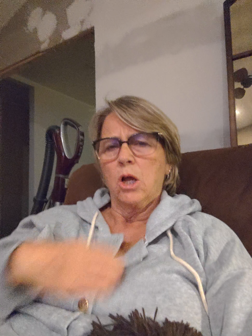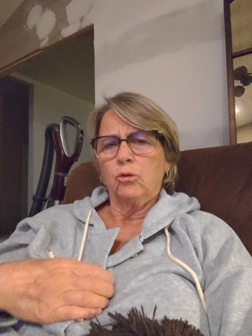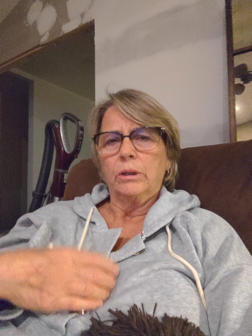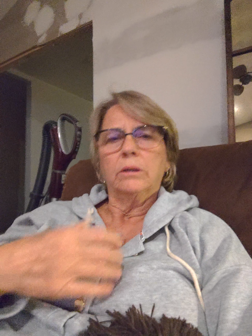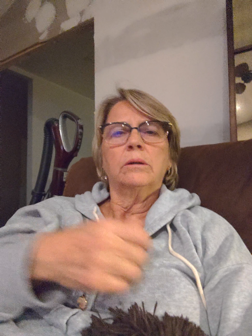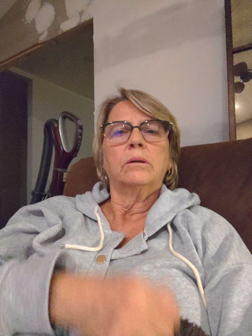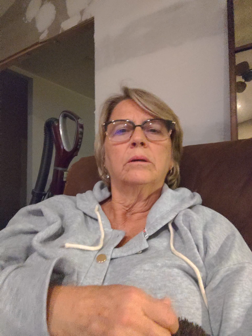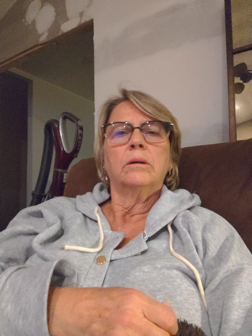hungry